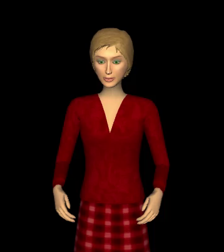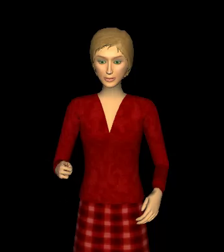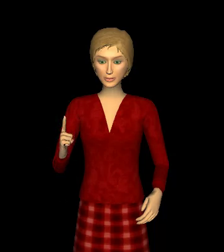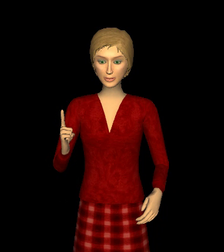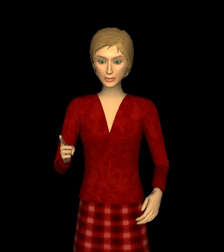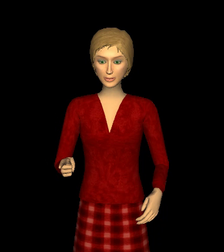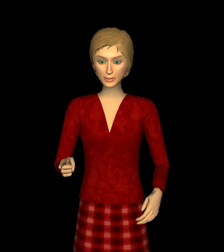واجب